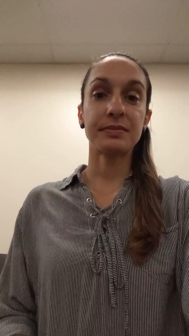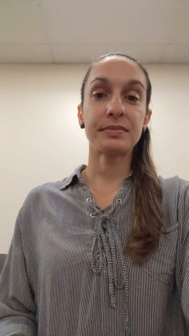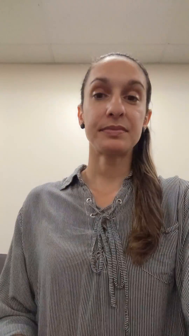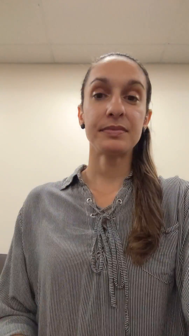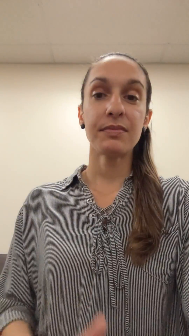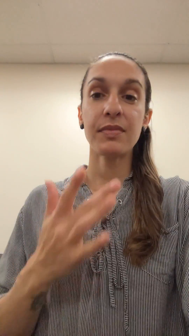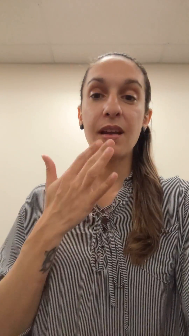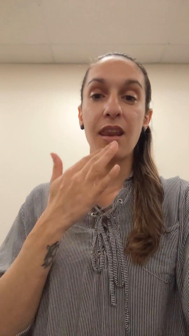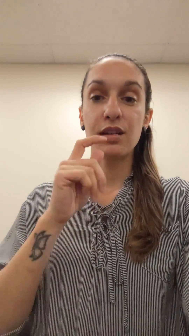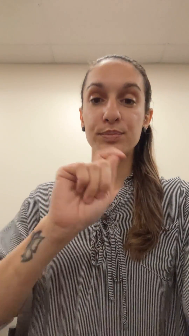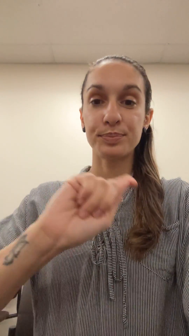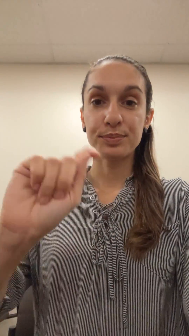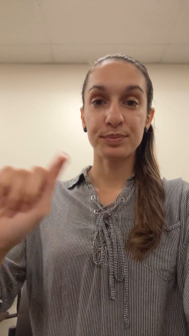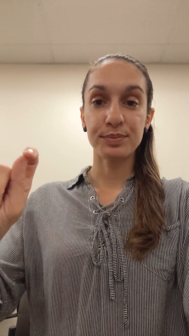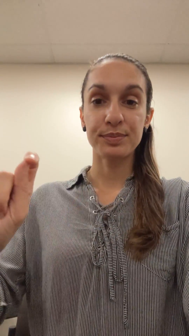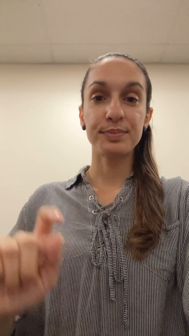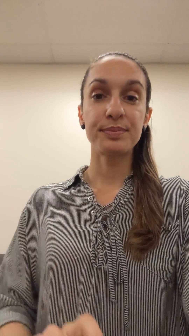crayon